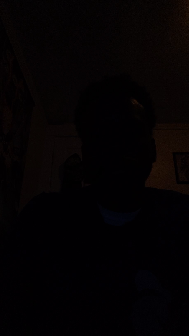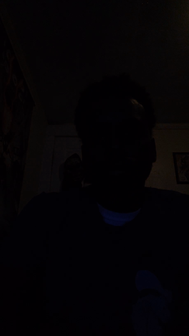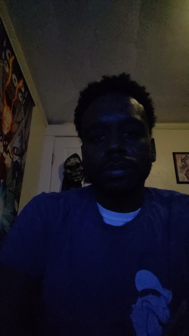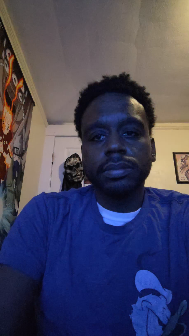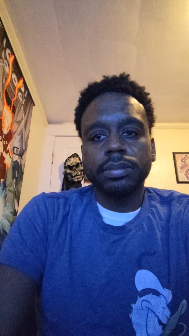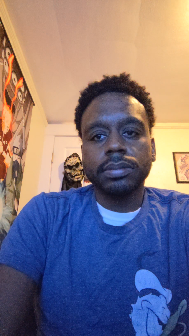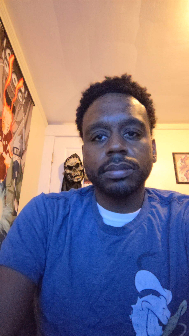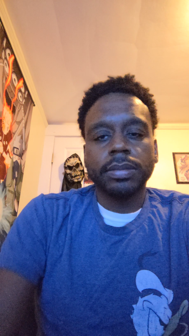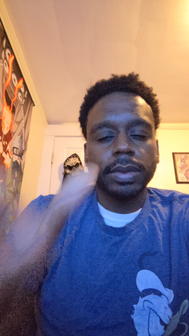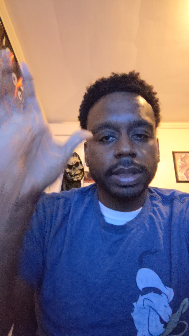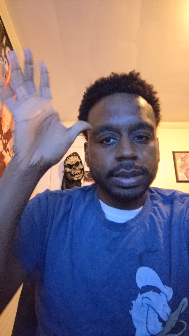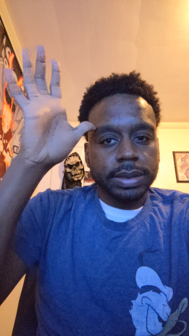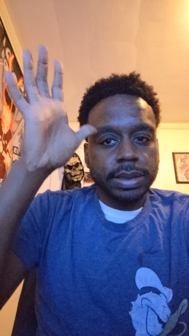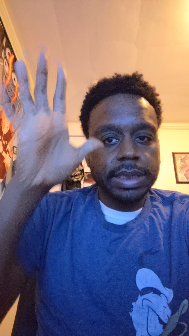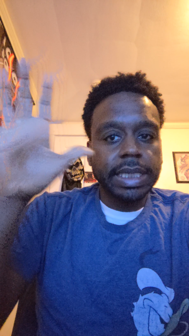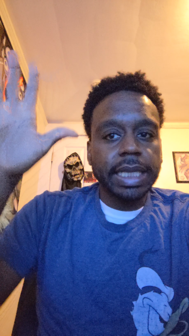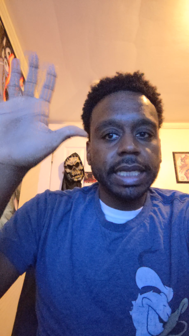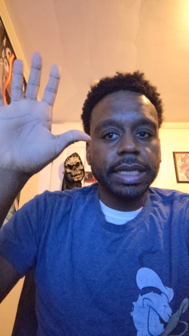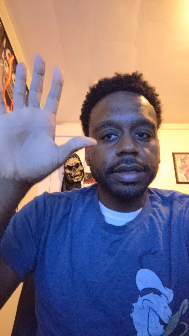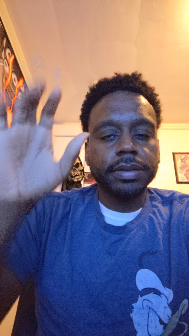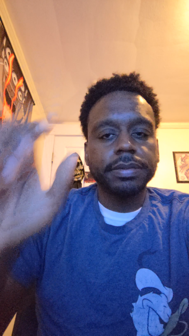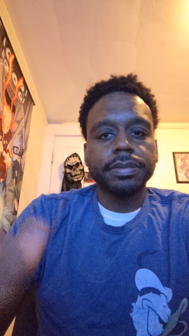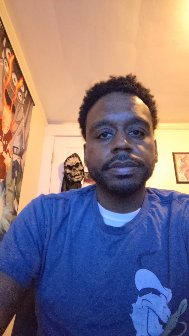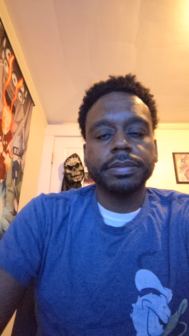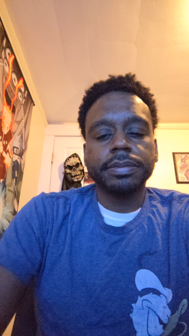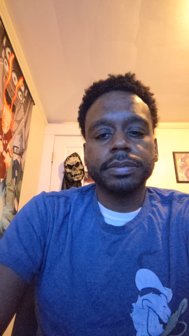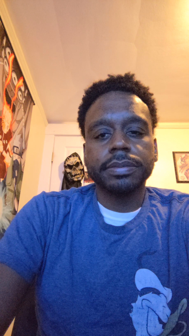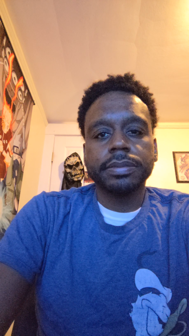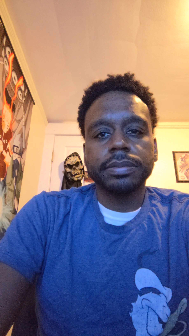deer